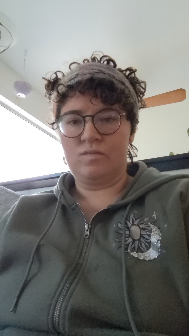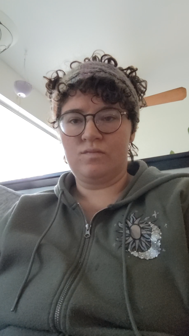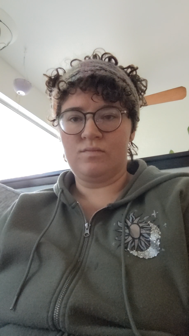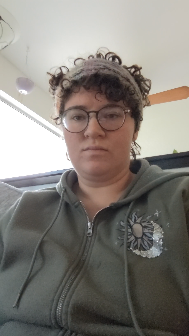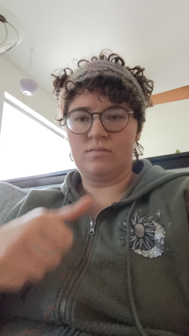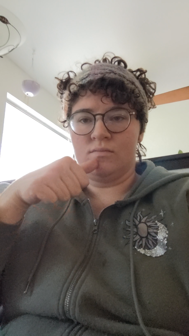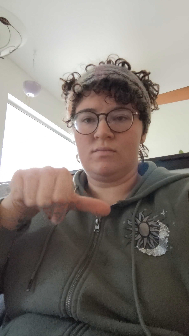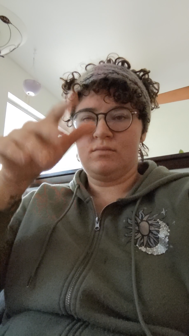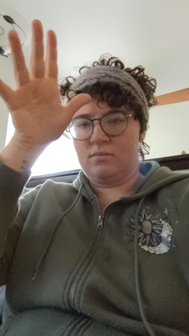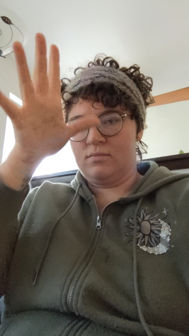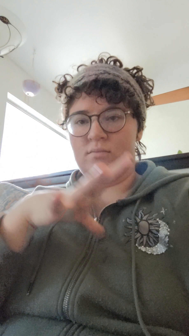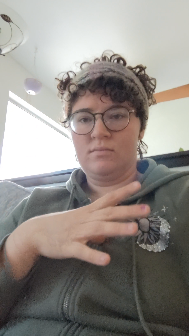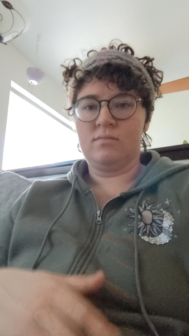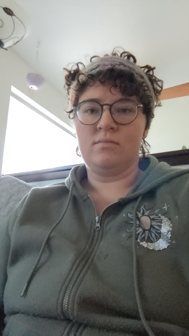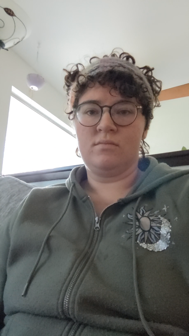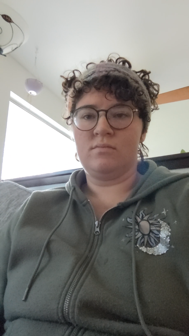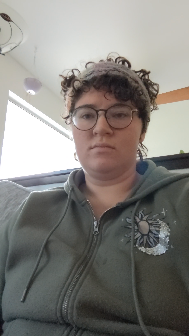mailman